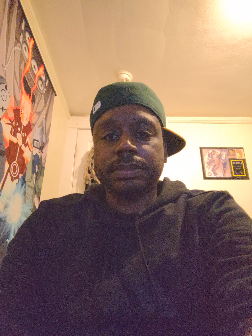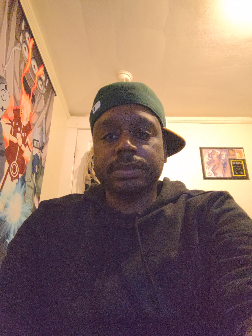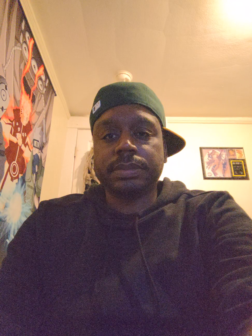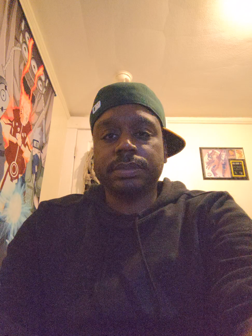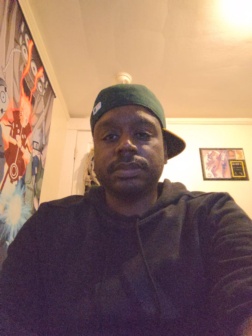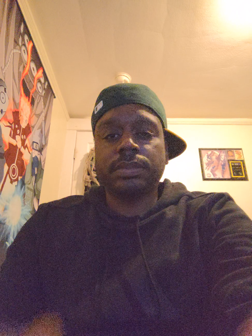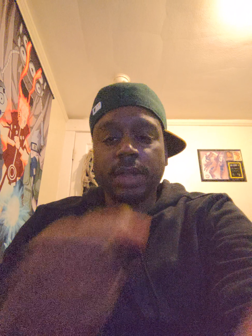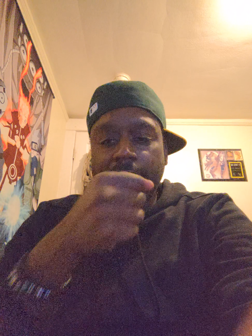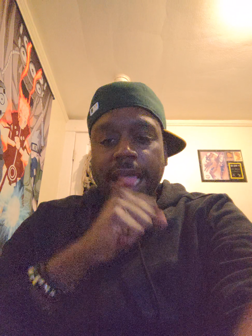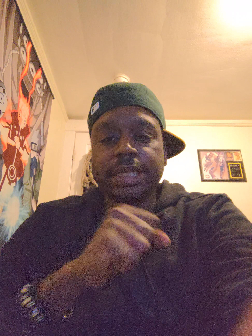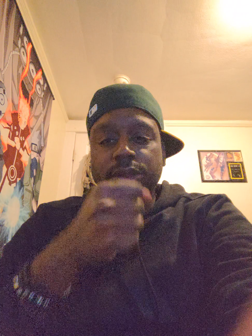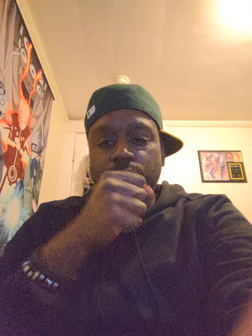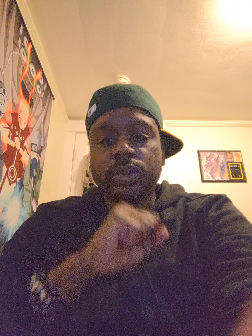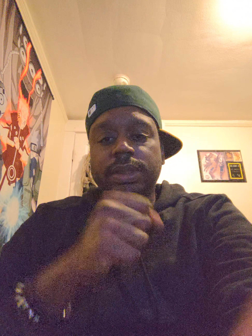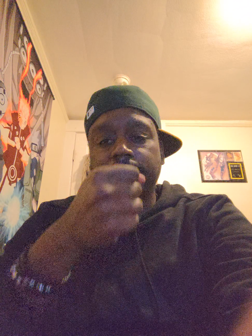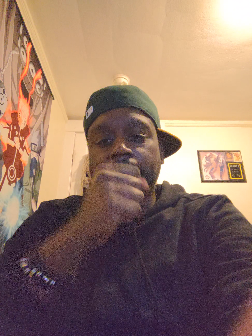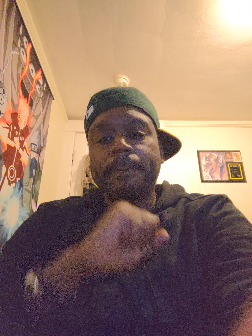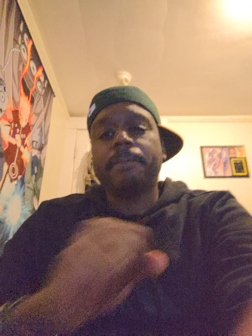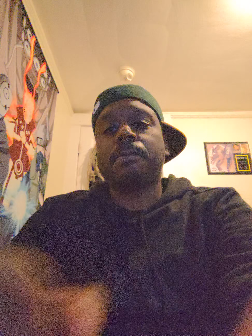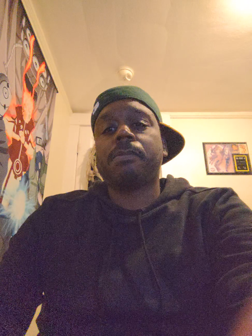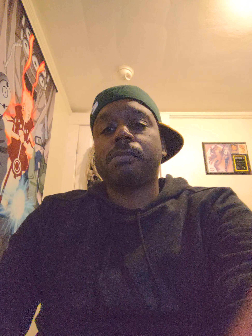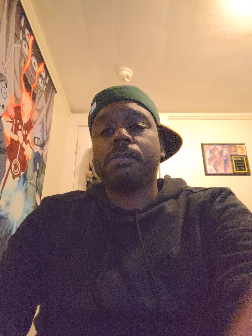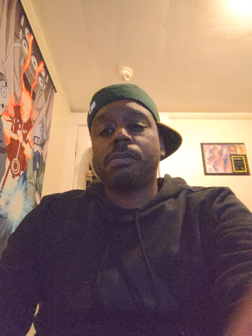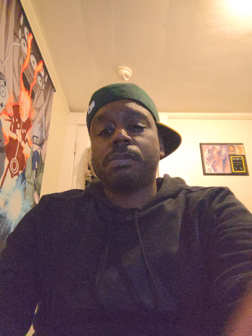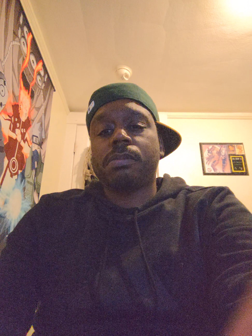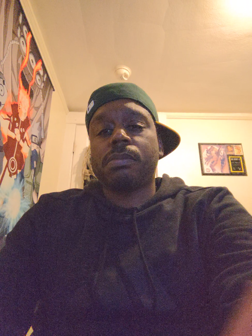ice cream